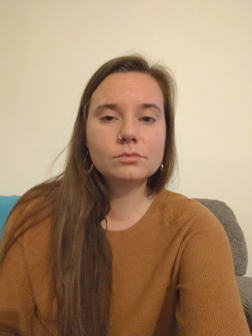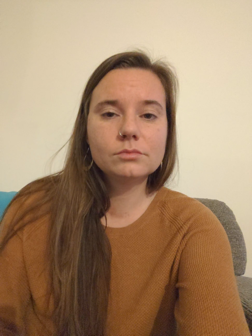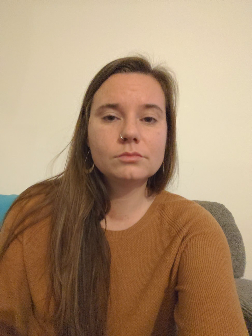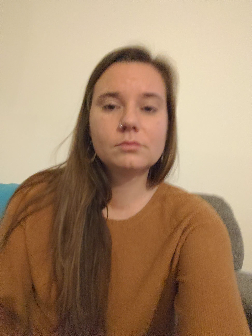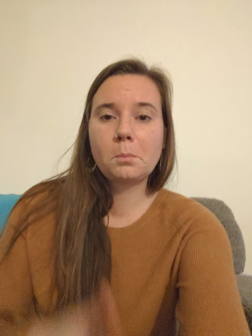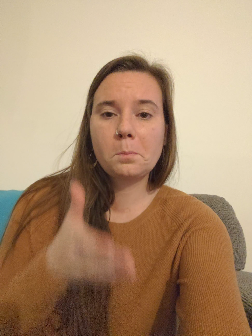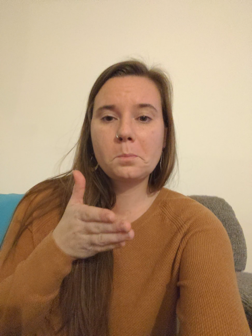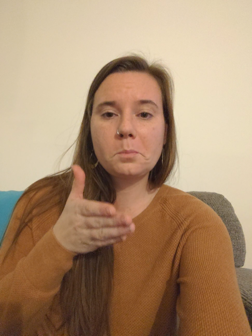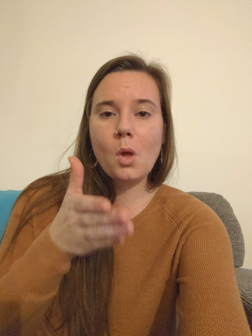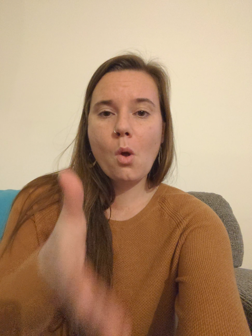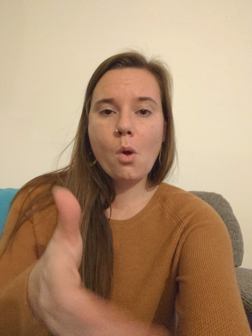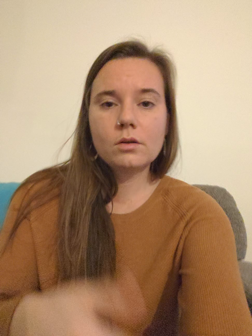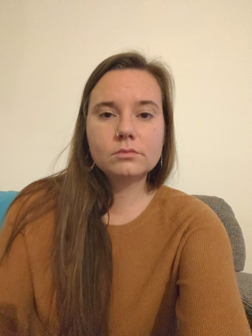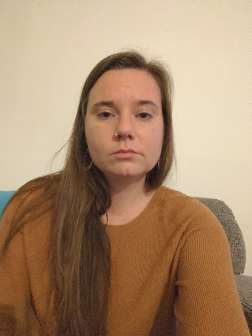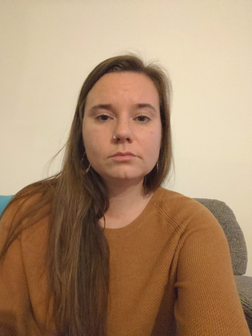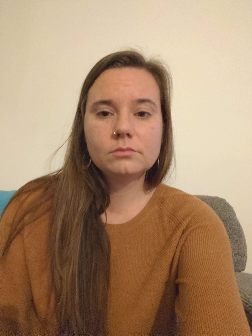boat